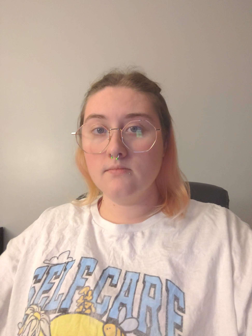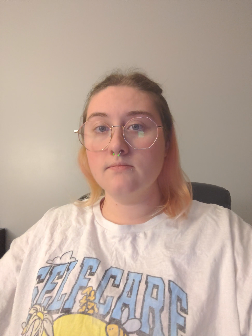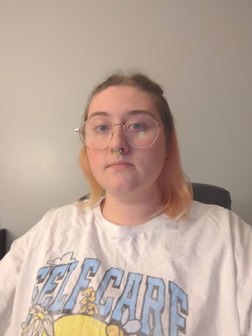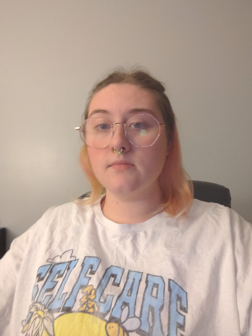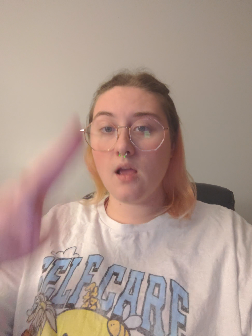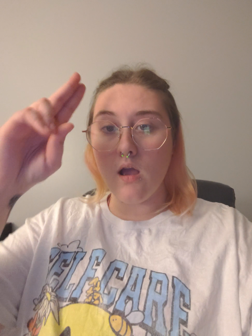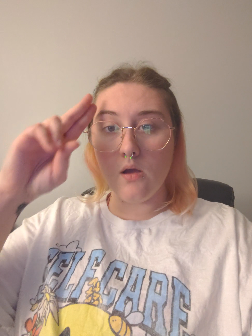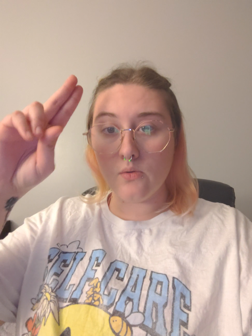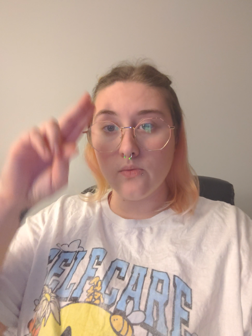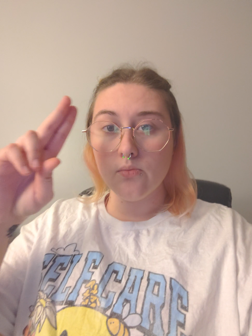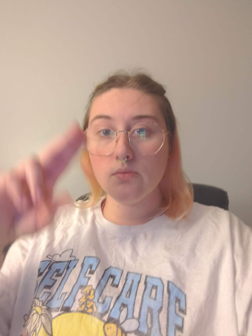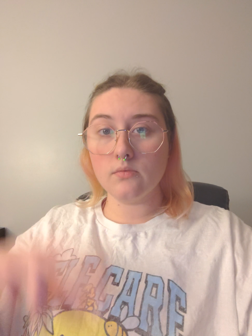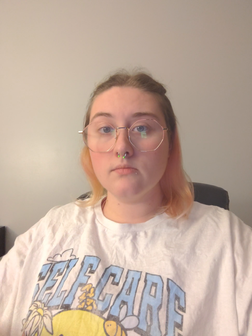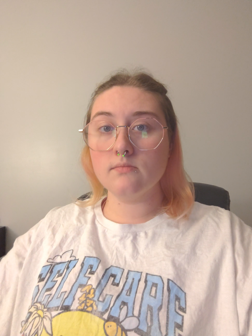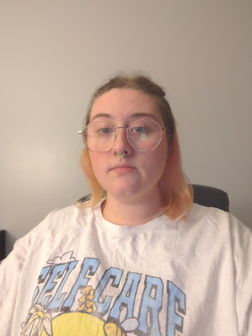uncle